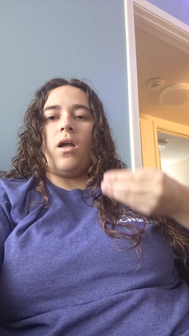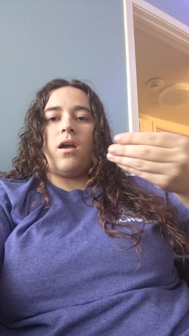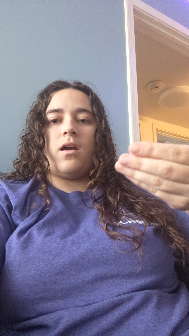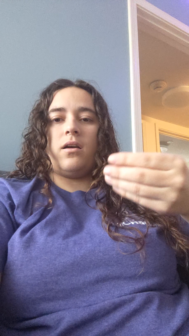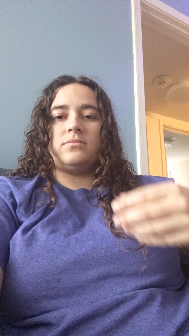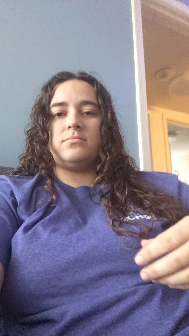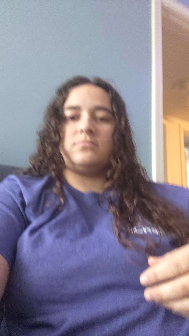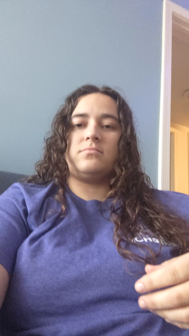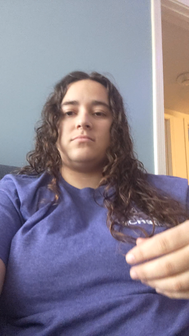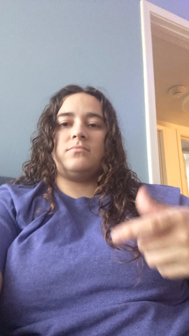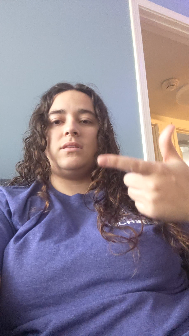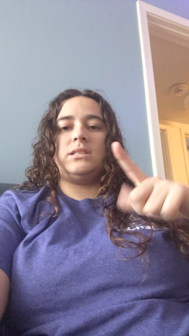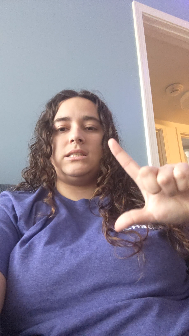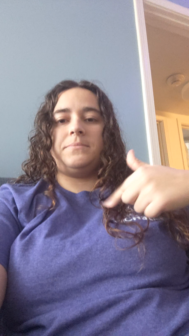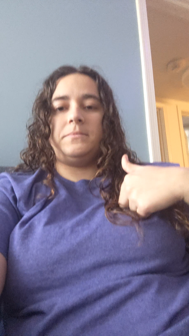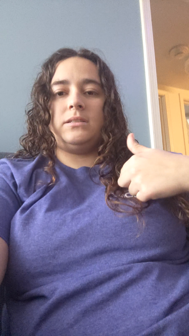let me